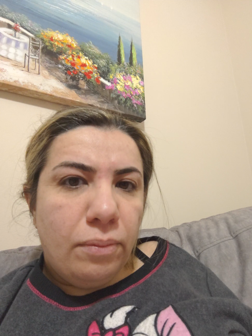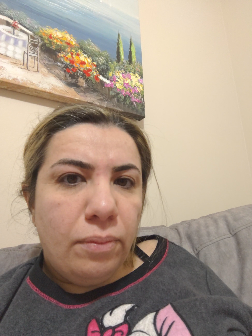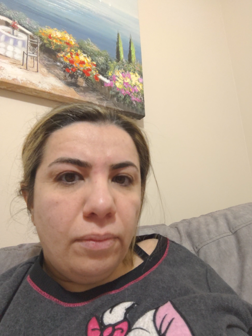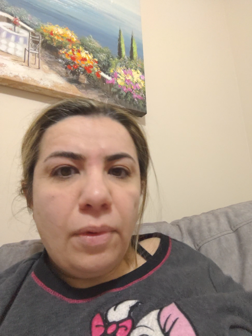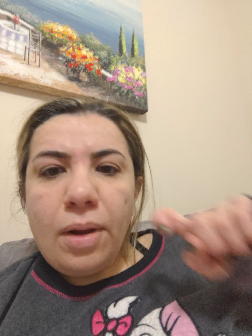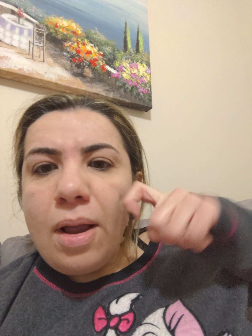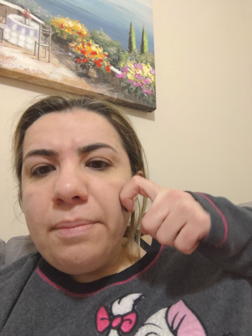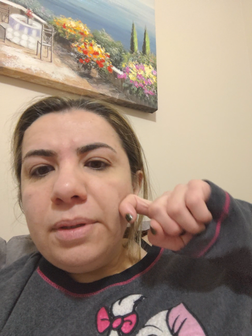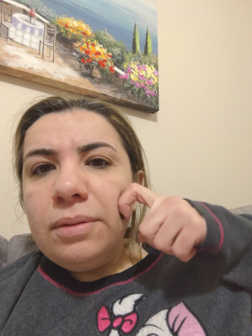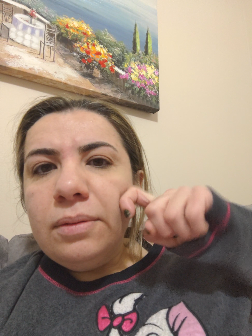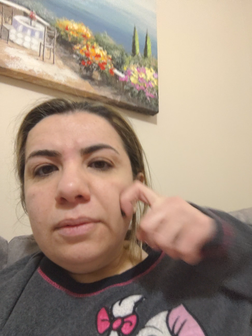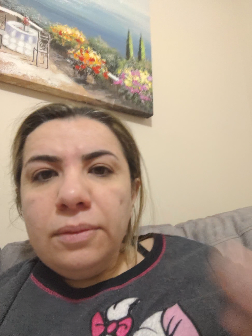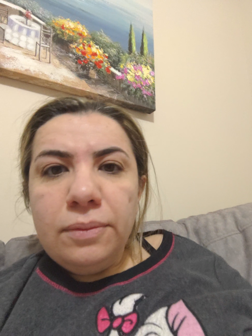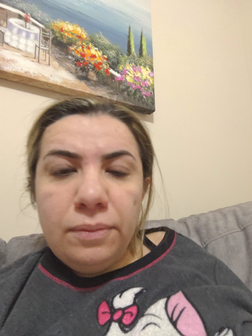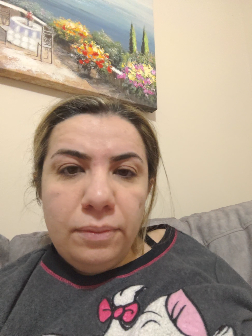apple